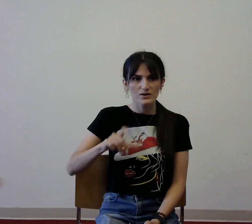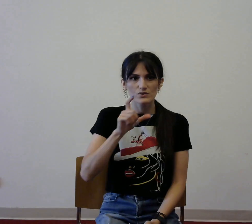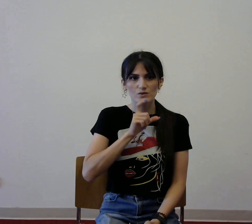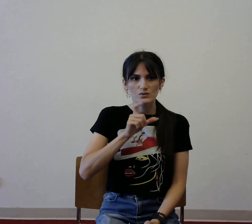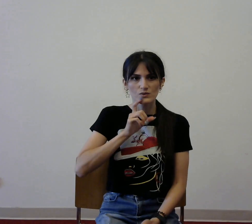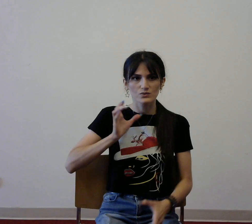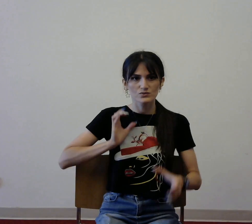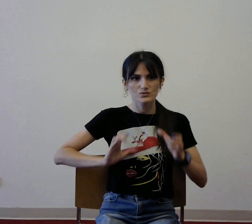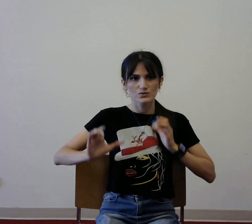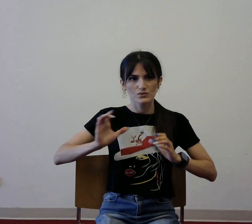universitet